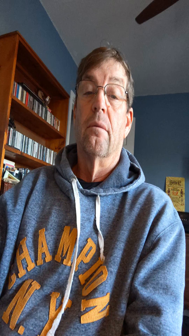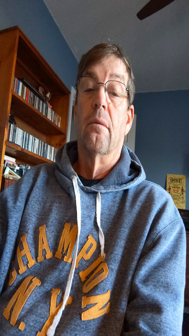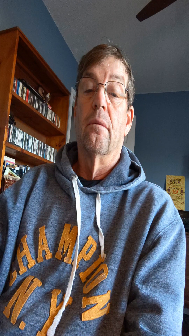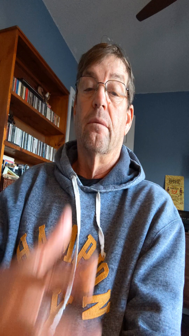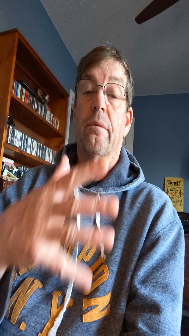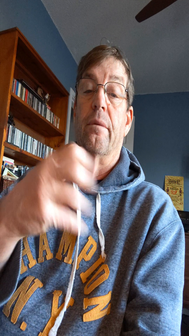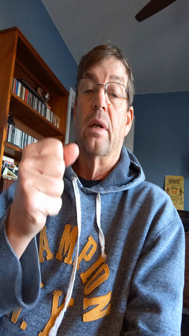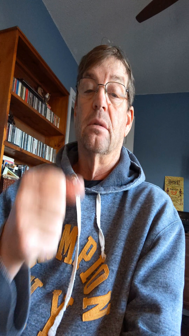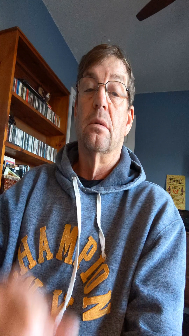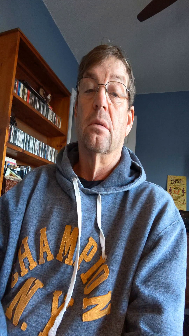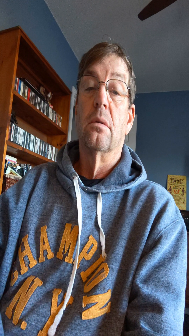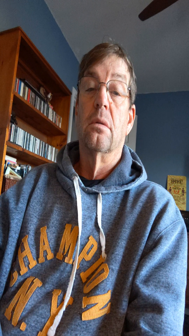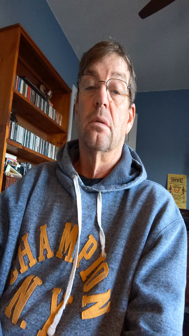fast